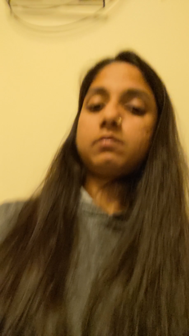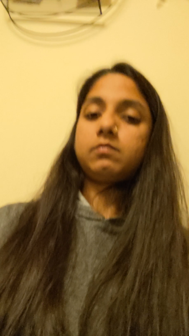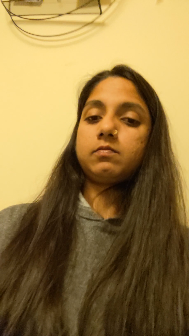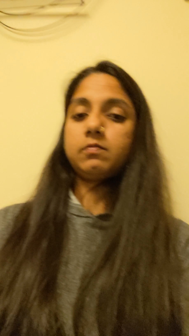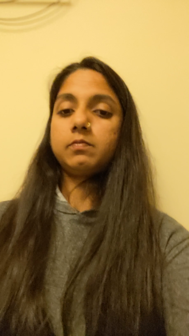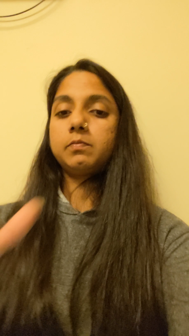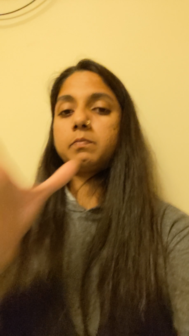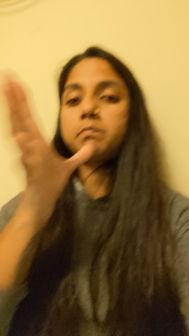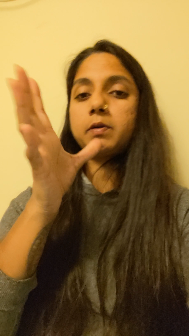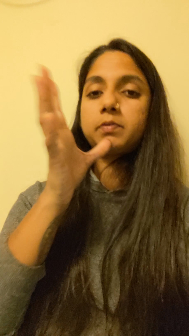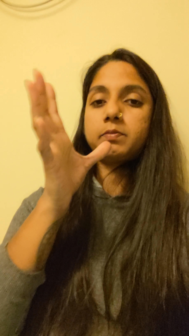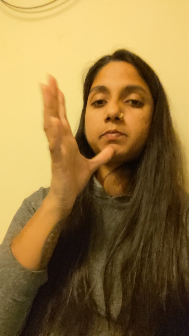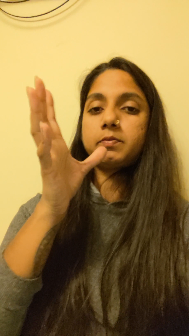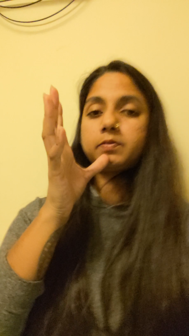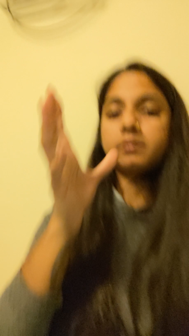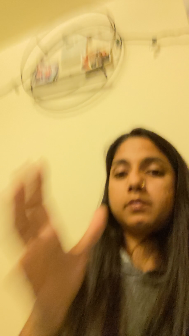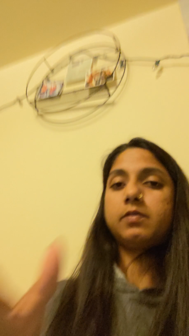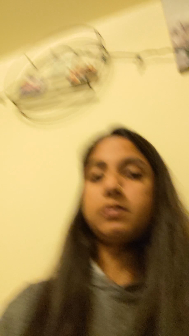mommy